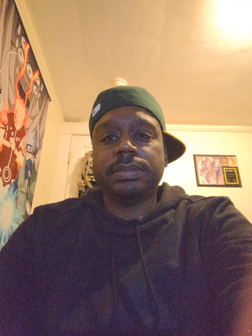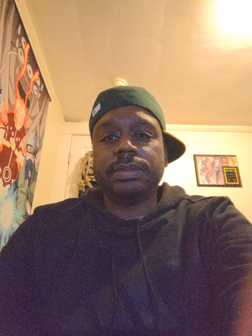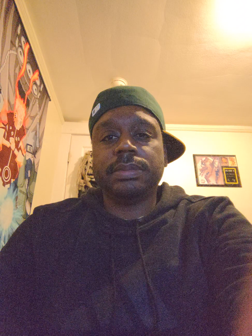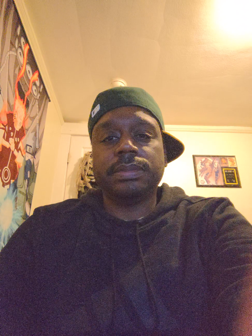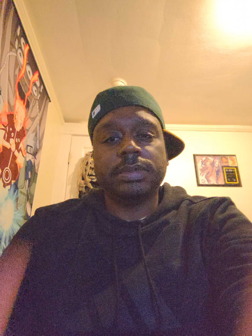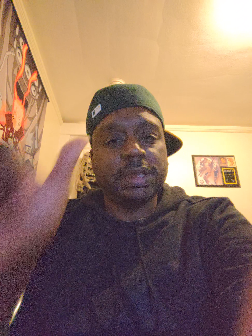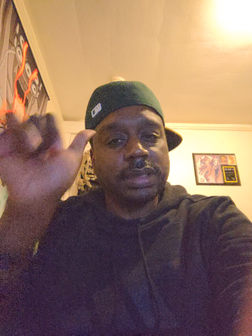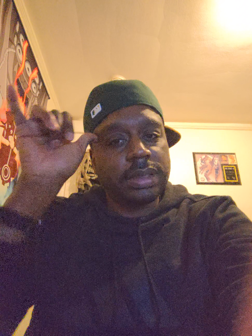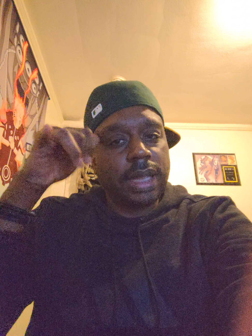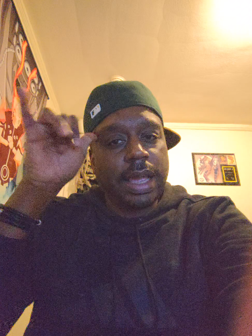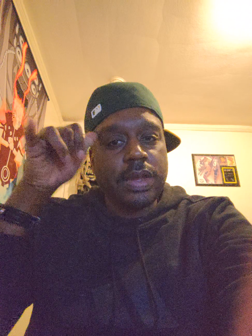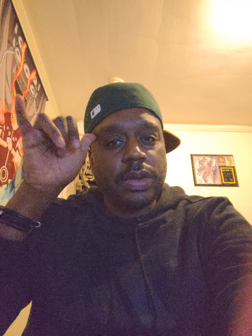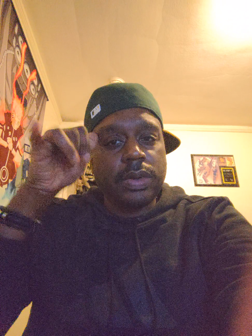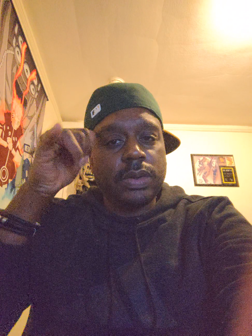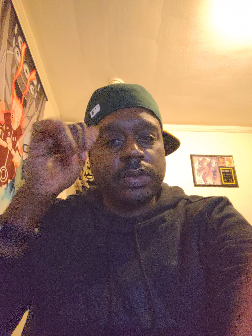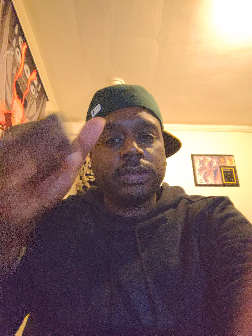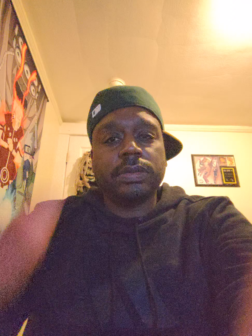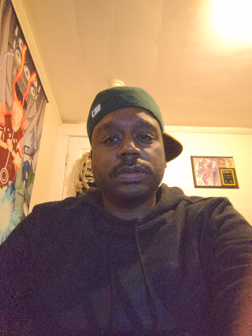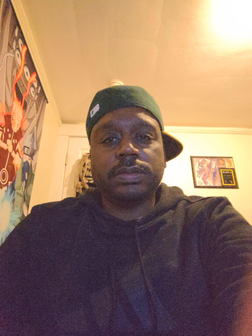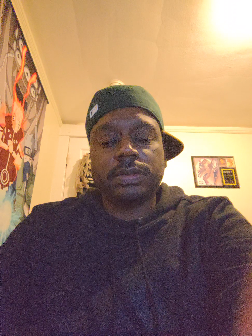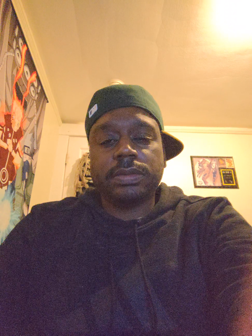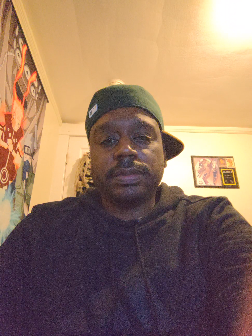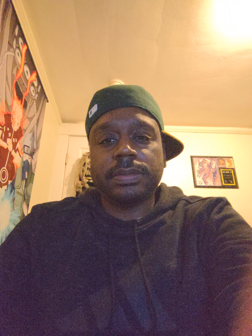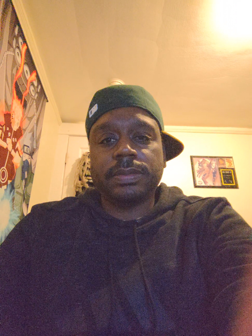cow